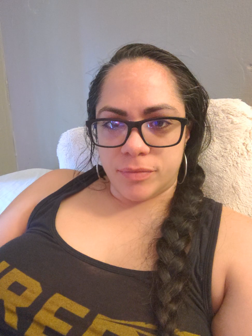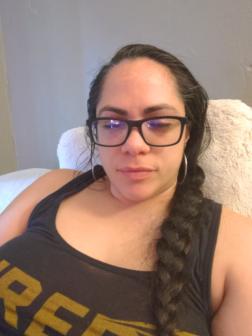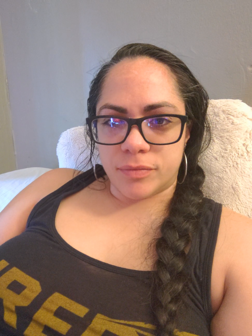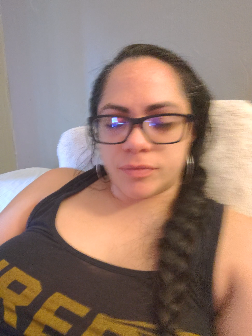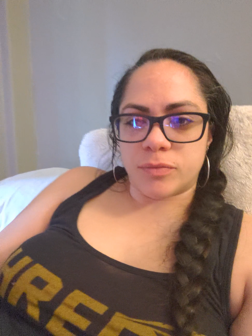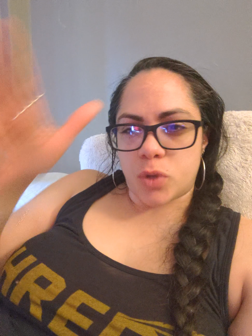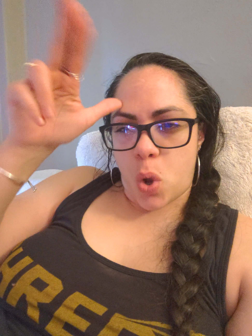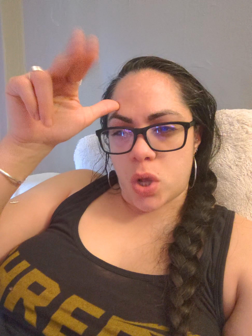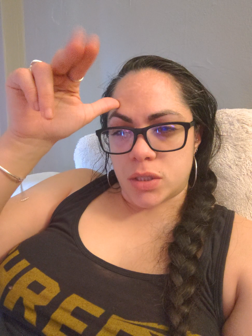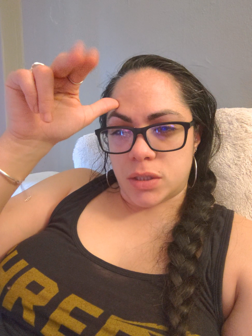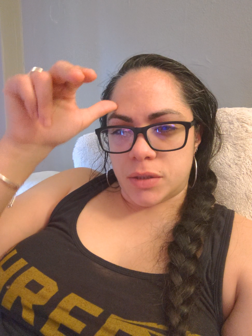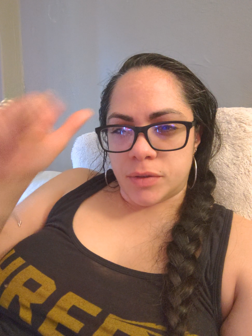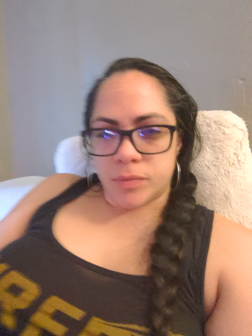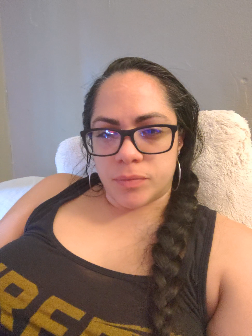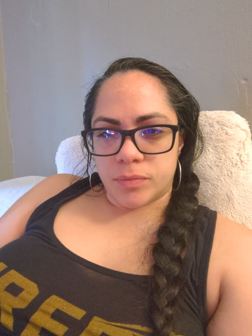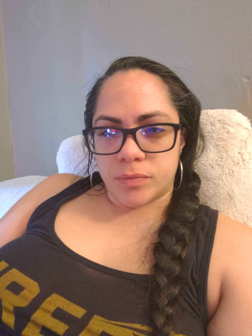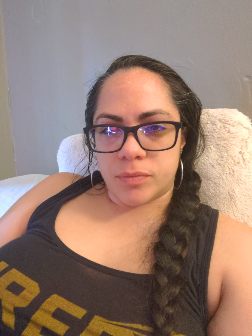horse